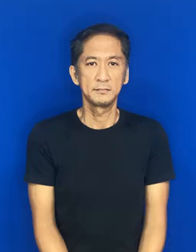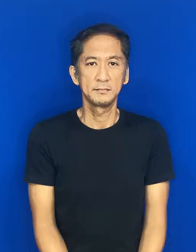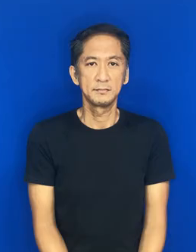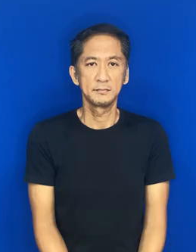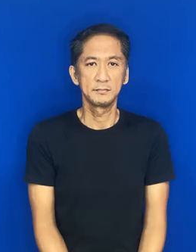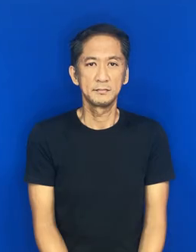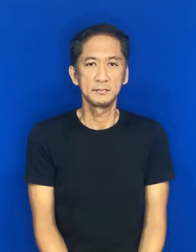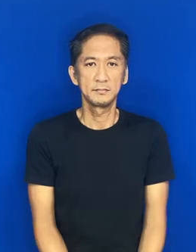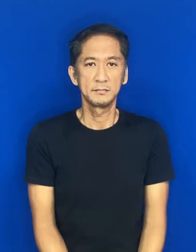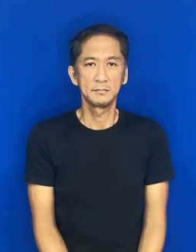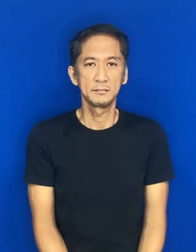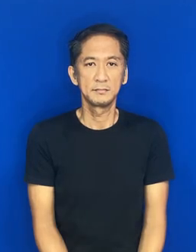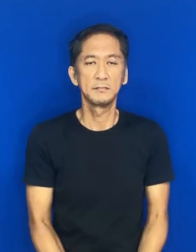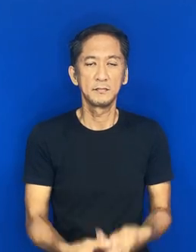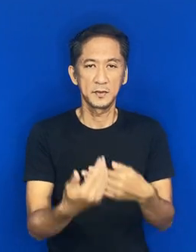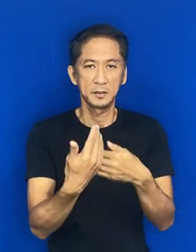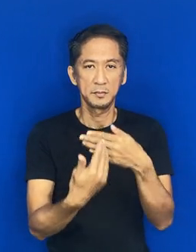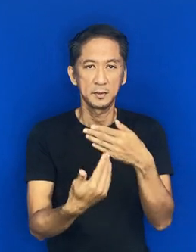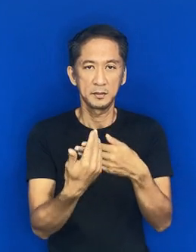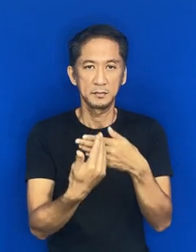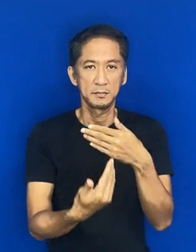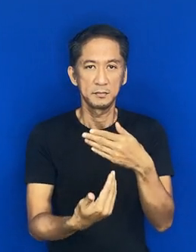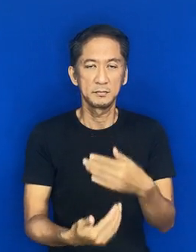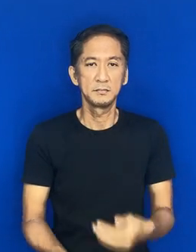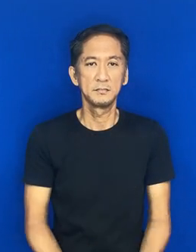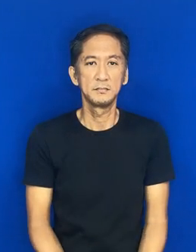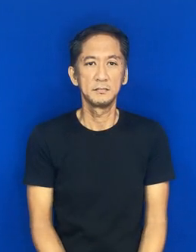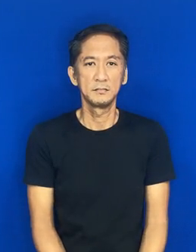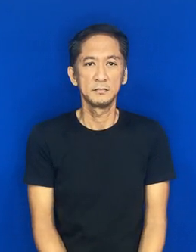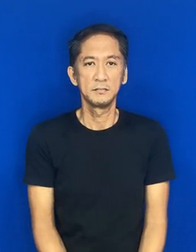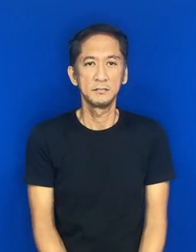bread